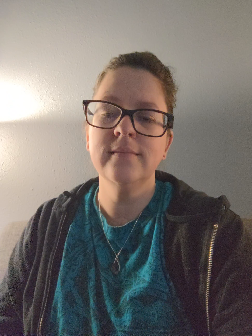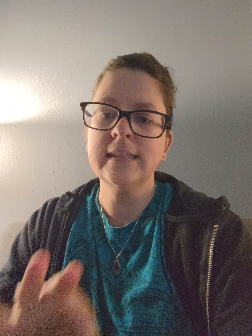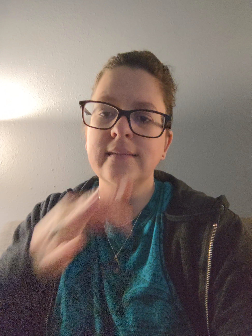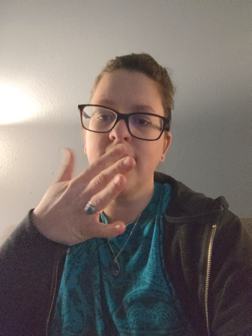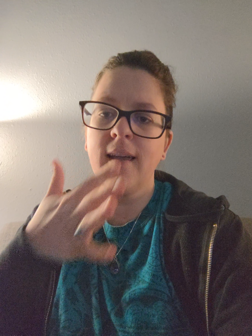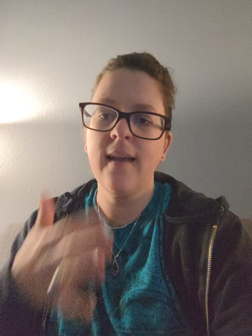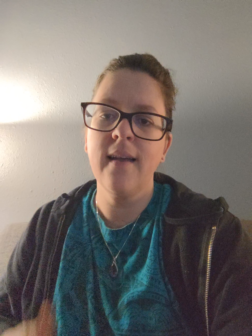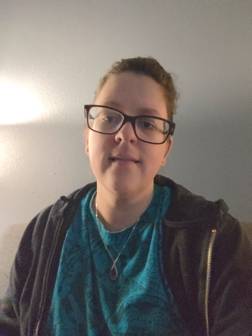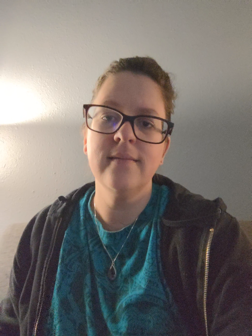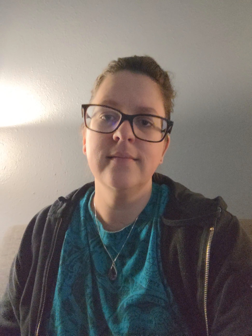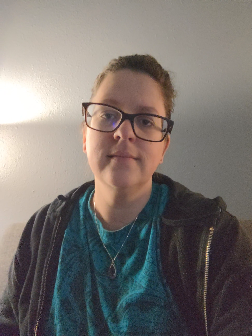snack